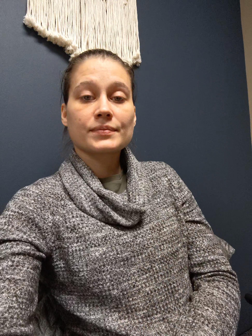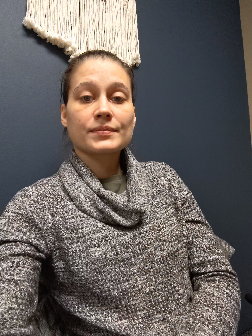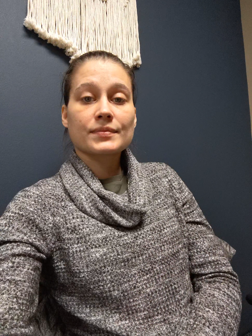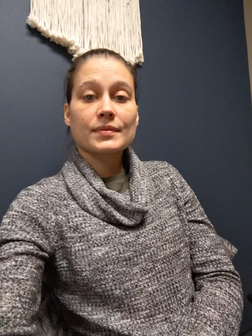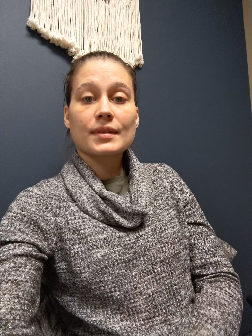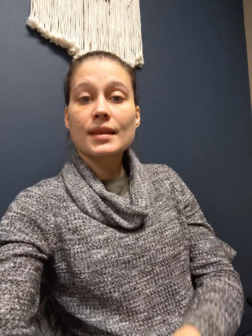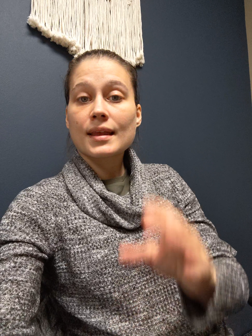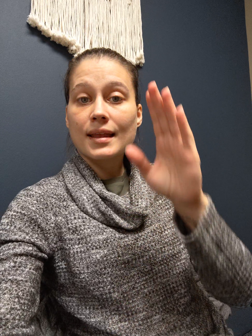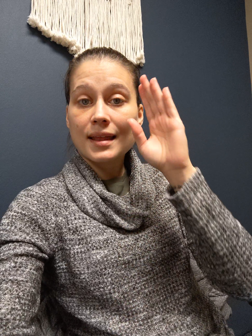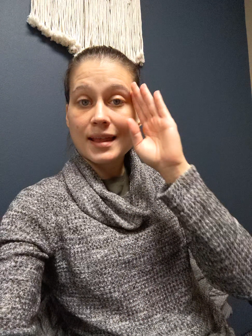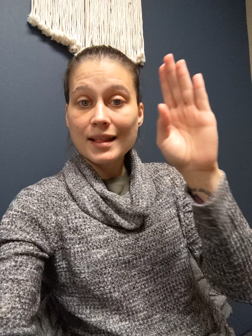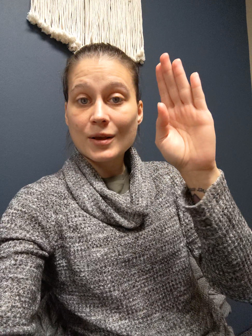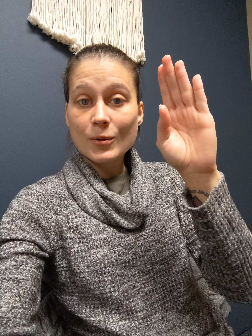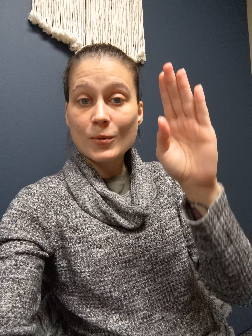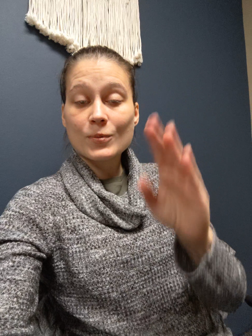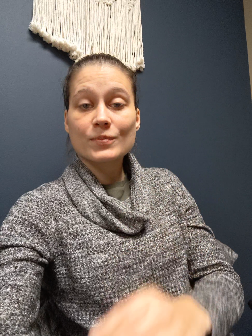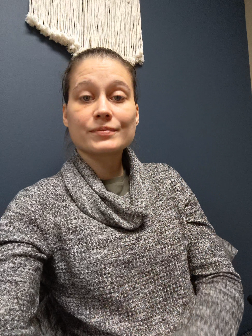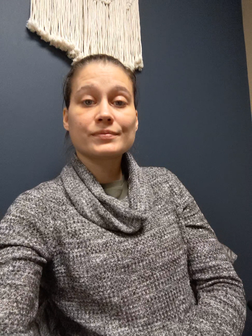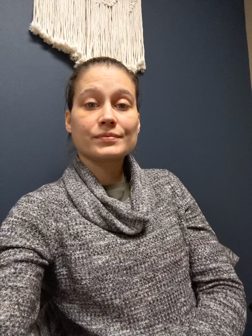hello